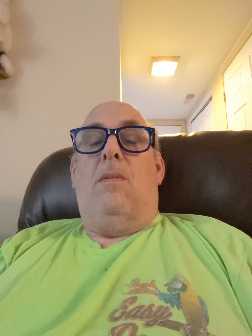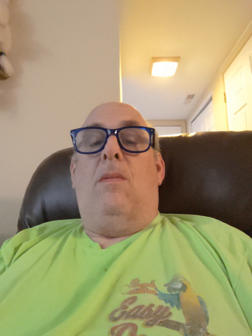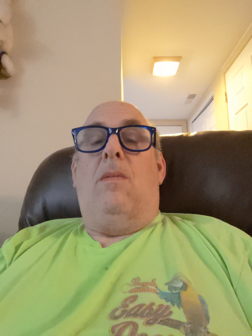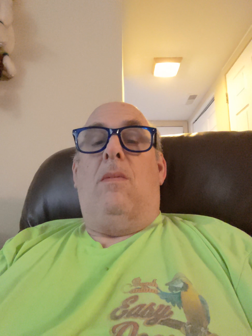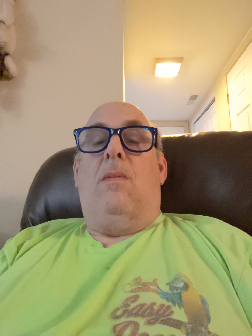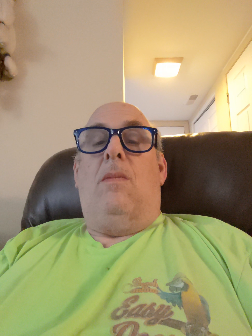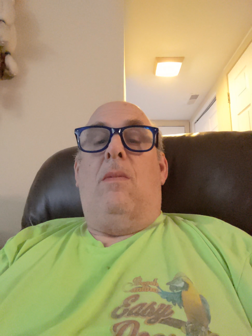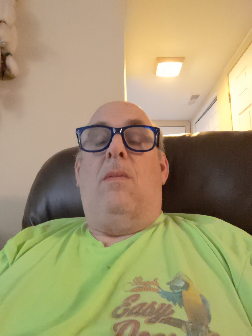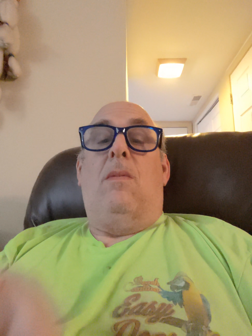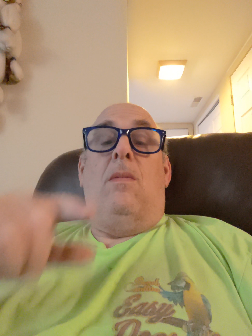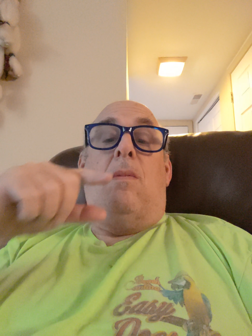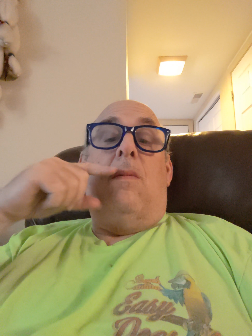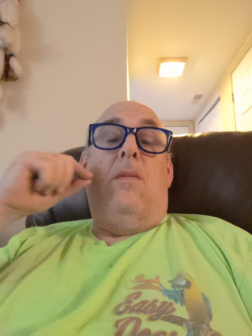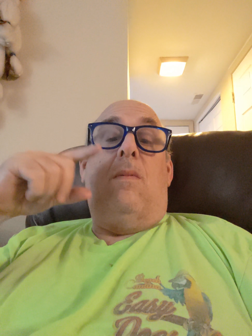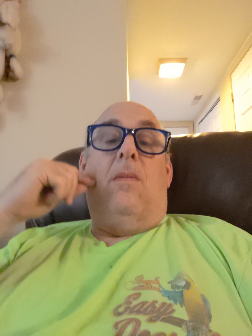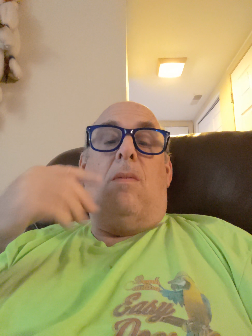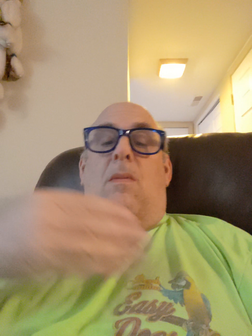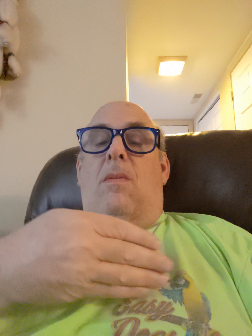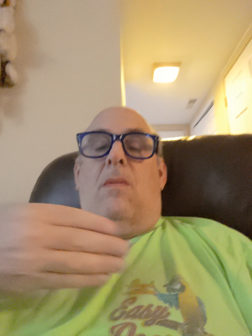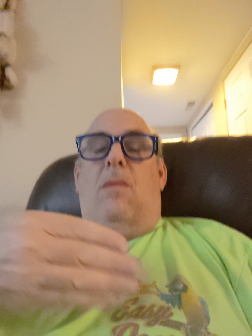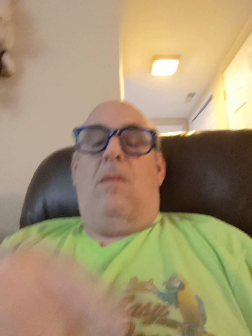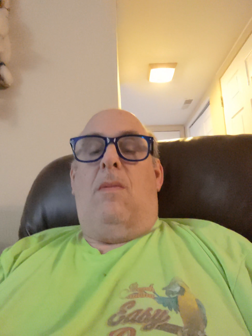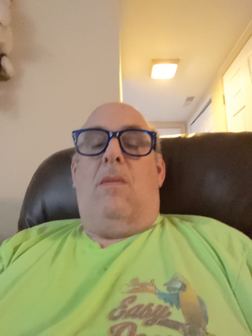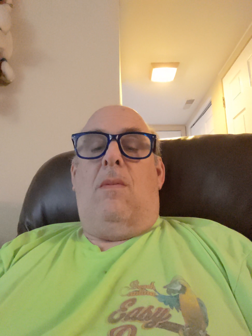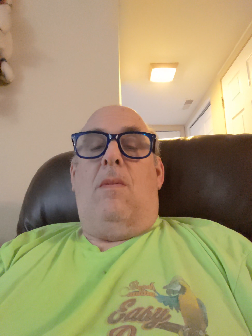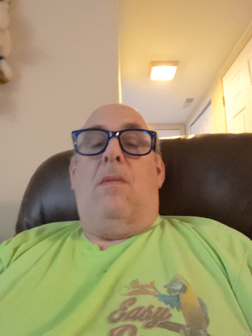kitty